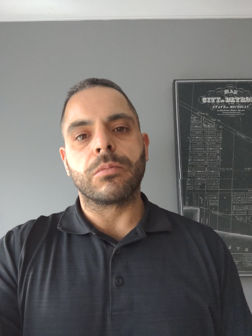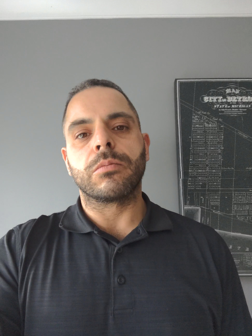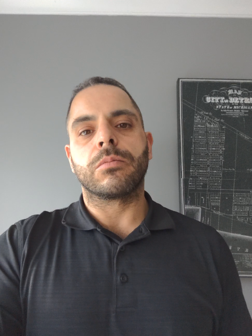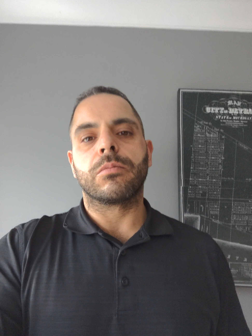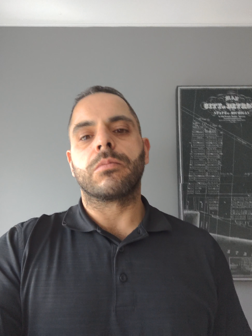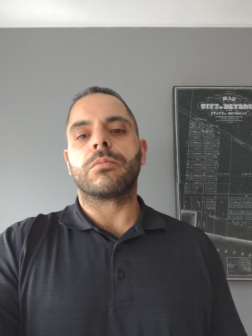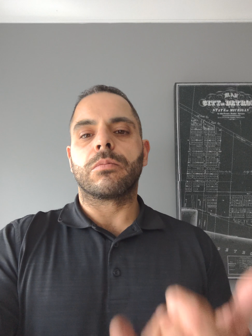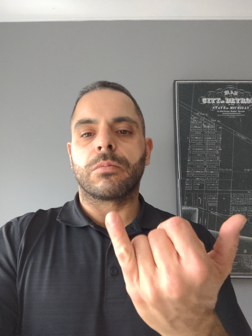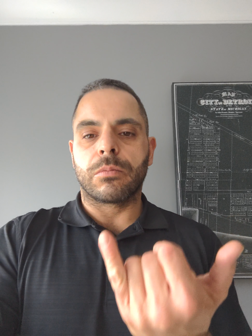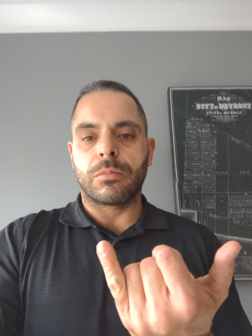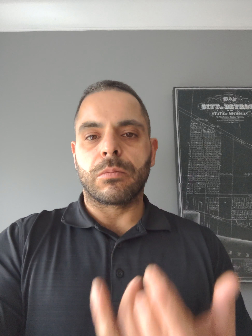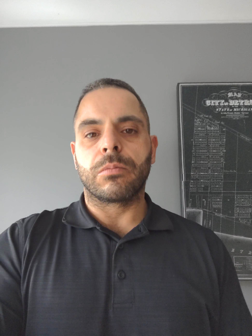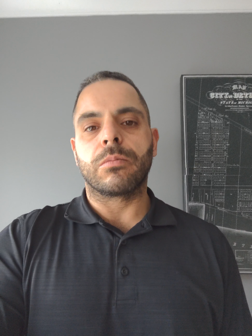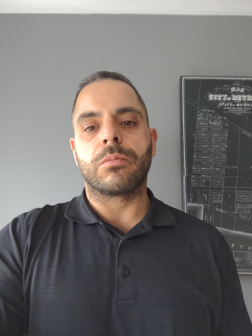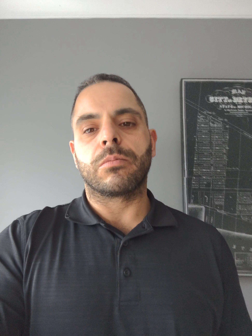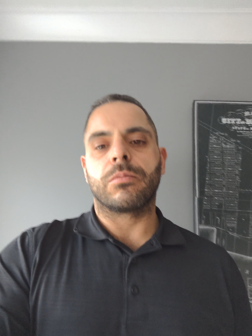now